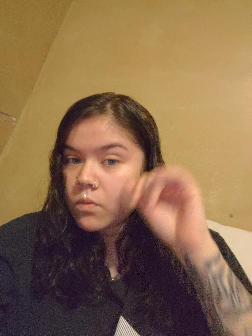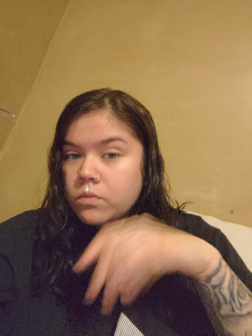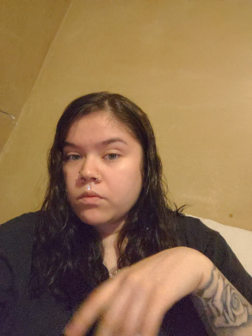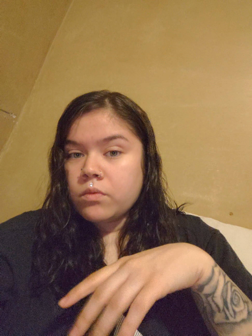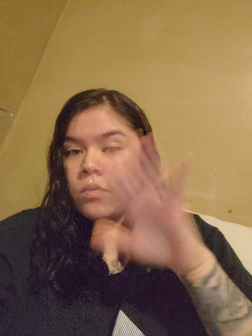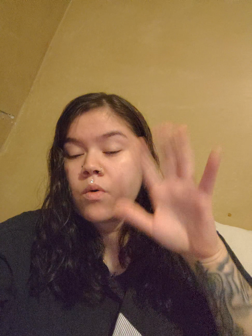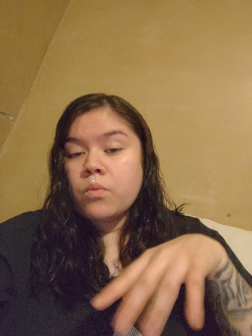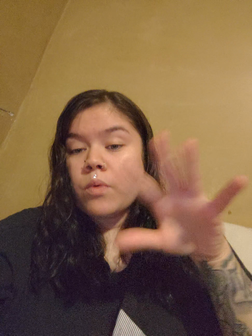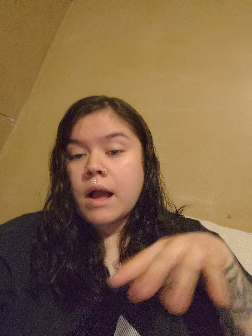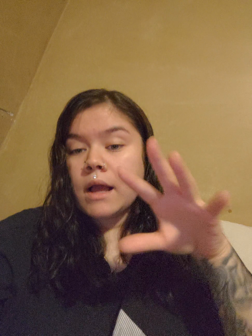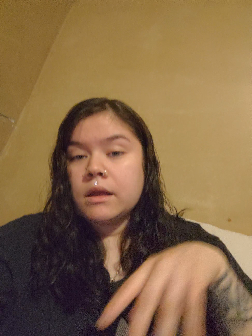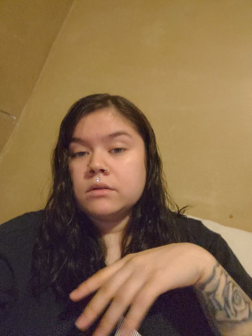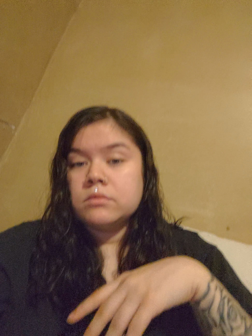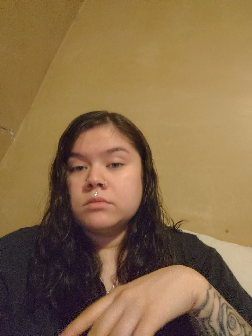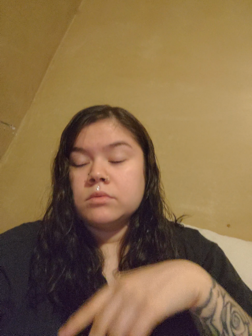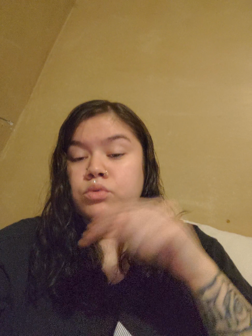rain